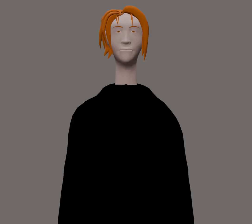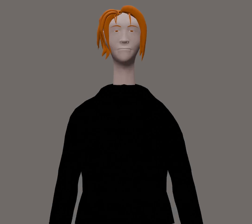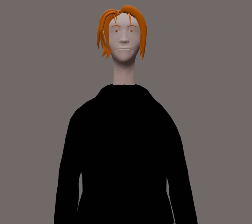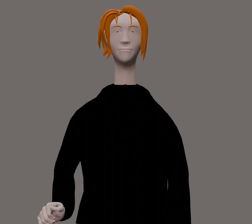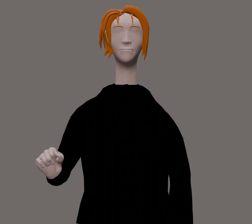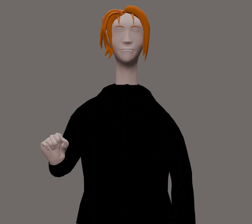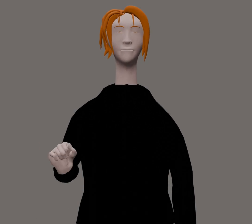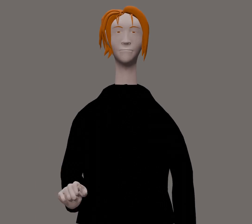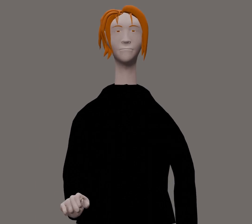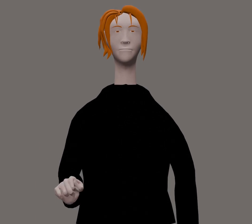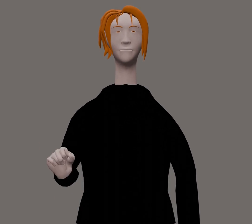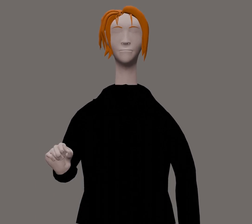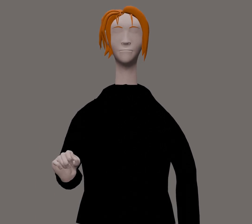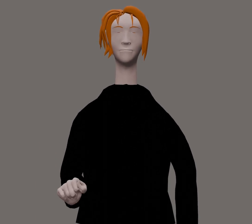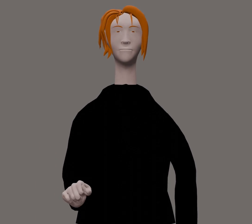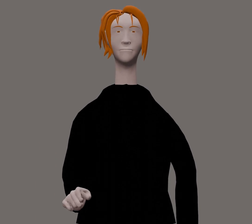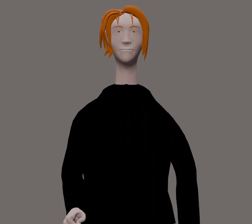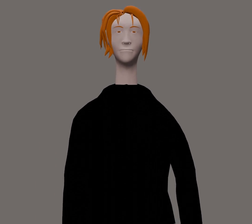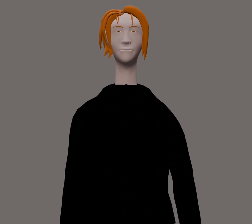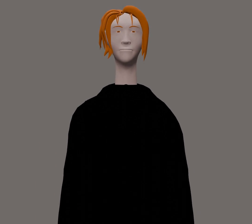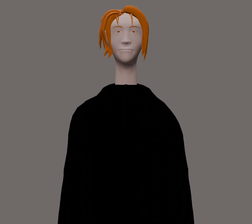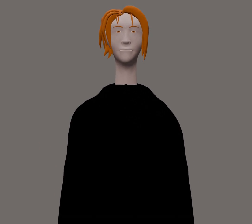Brake